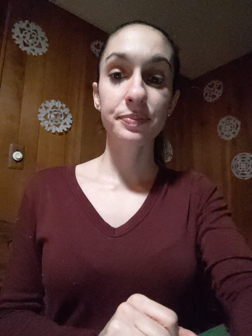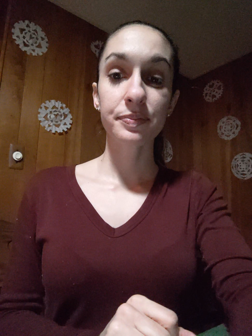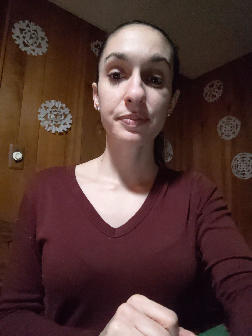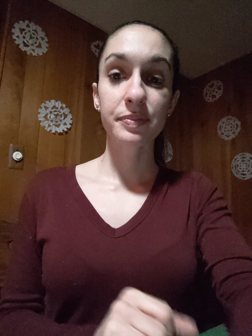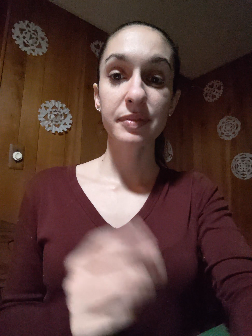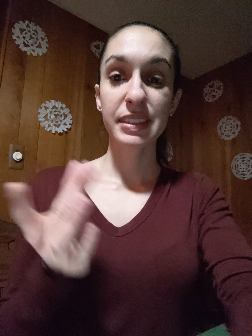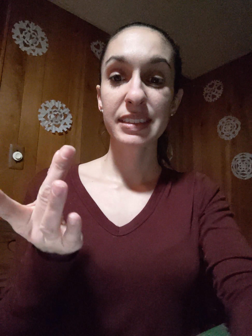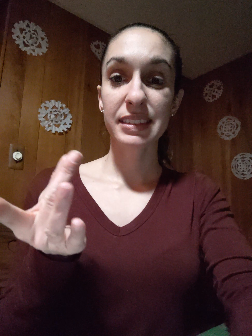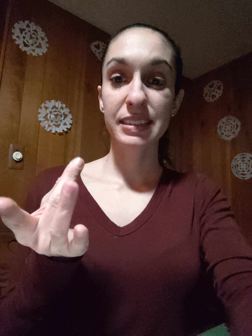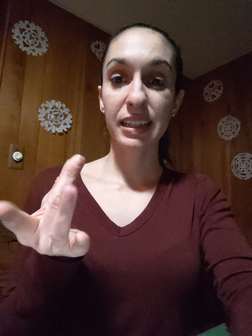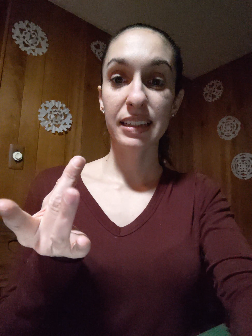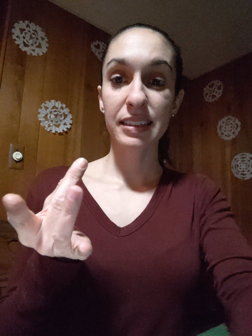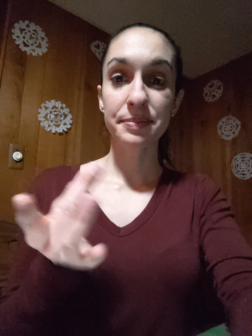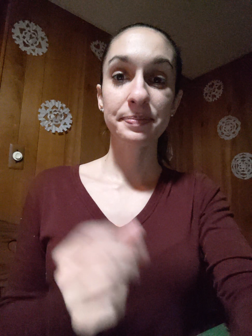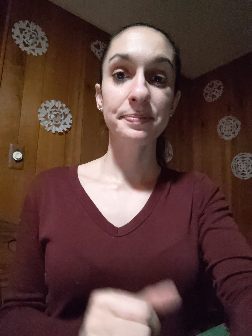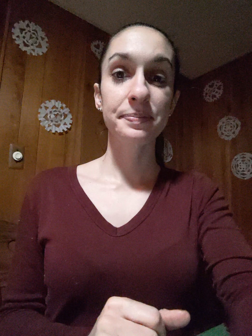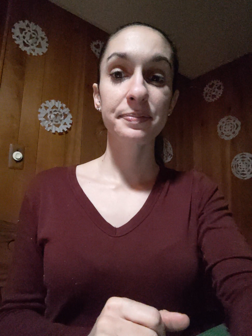sticky